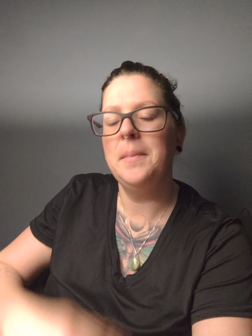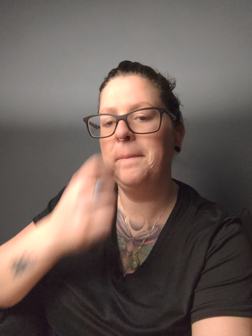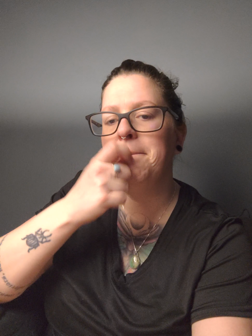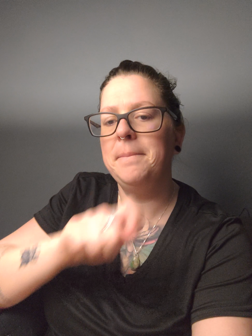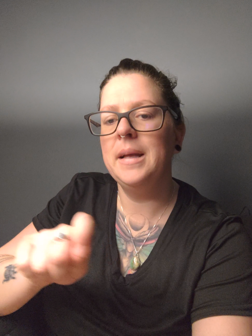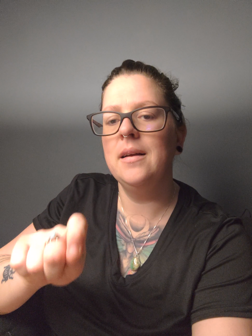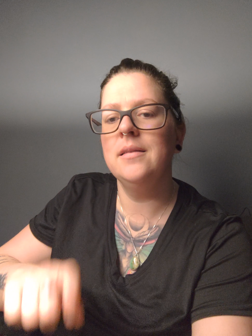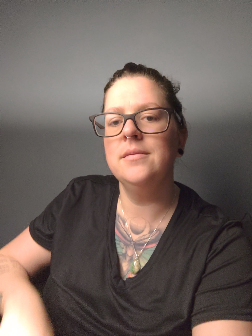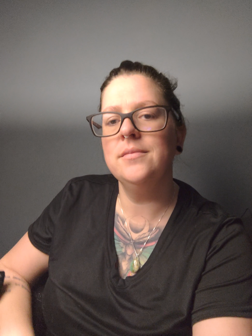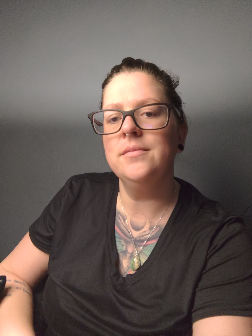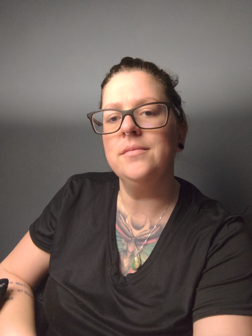pen